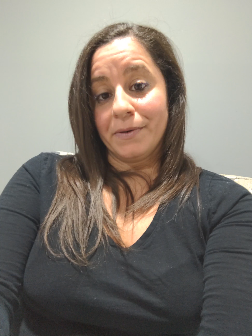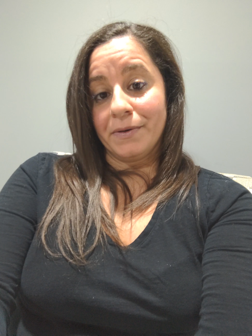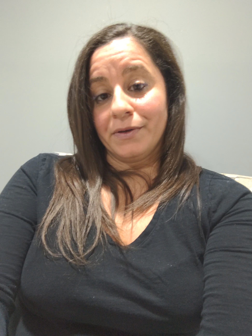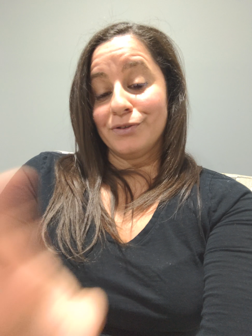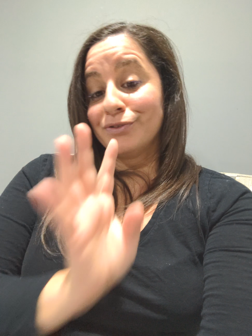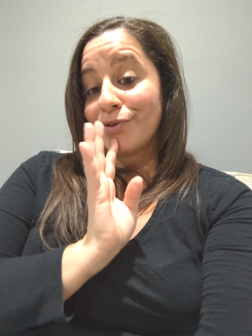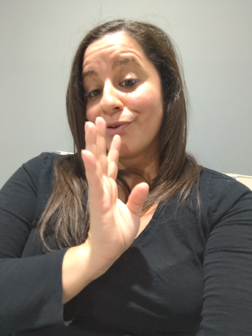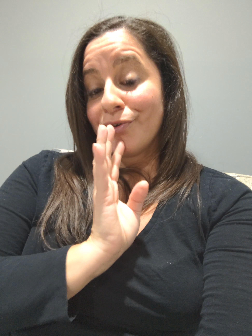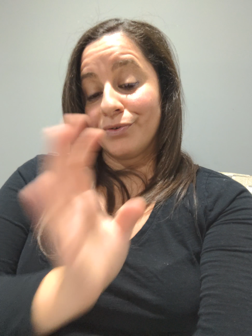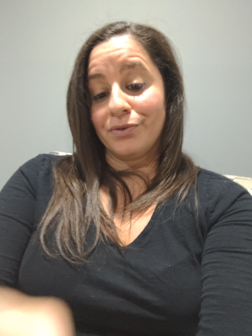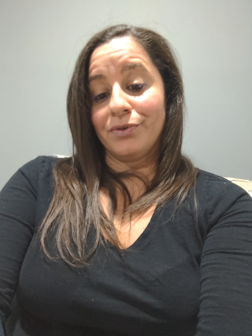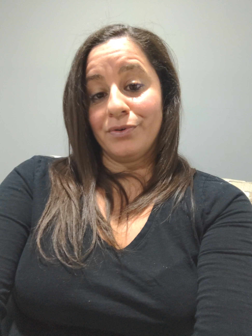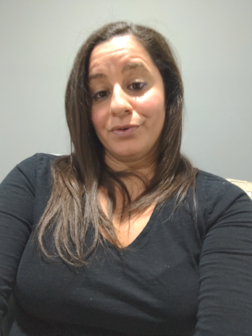talk